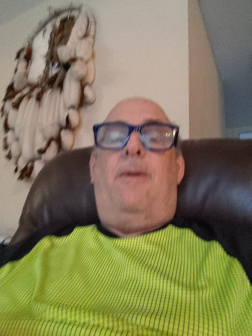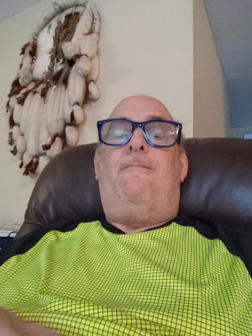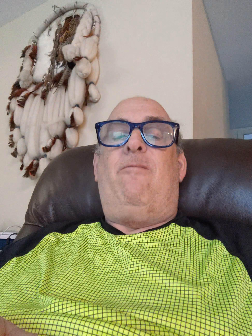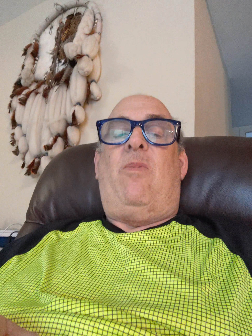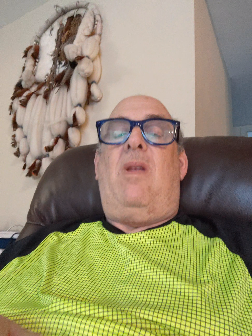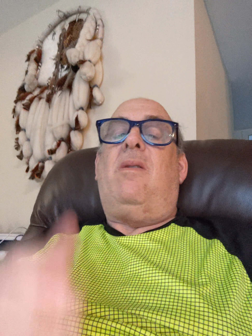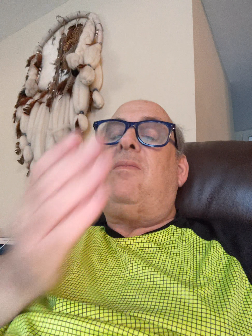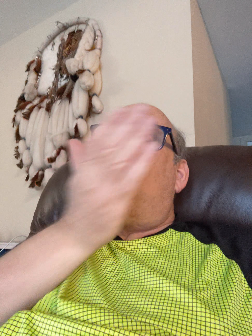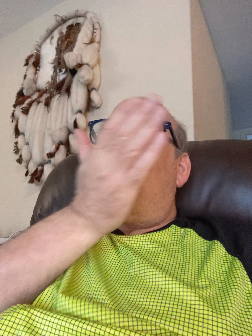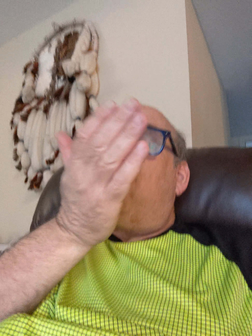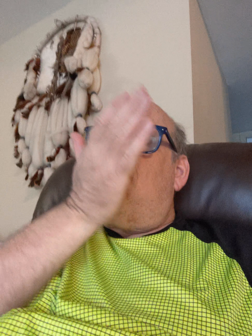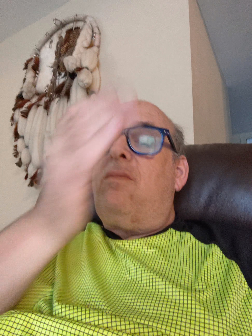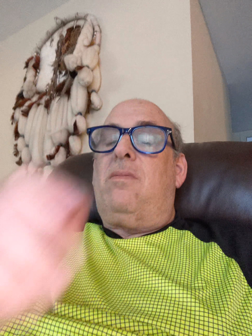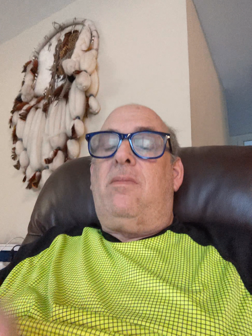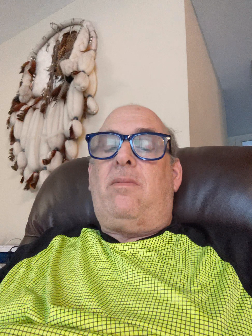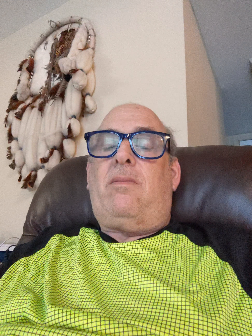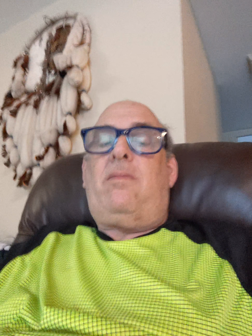grass